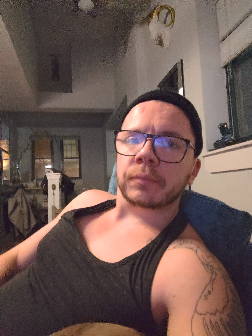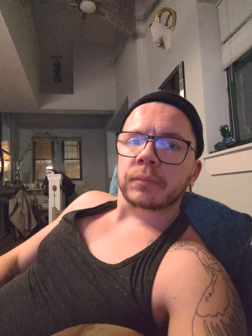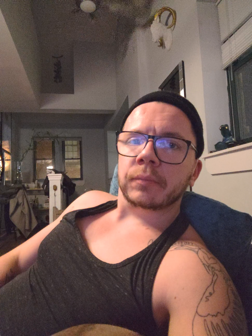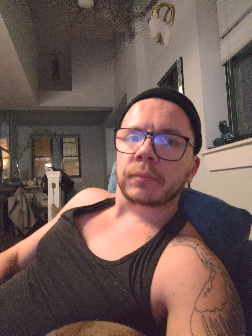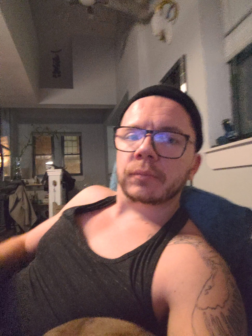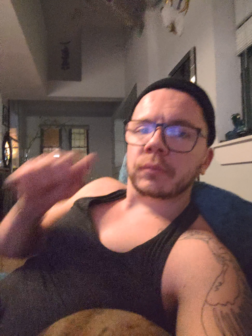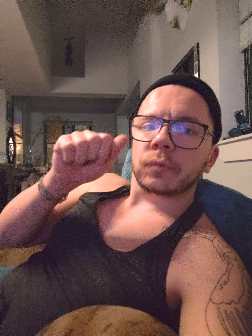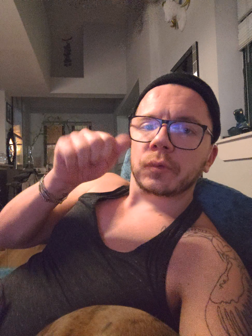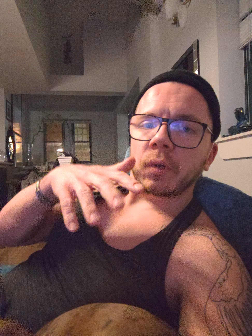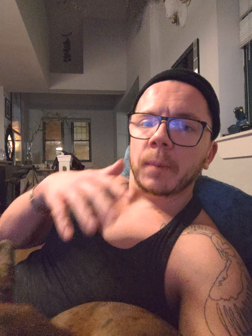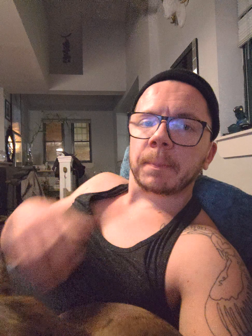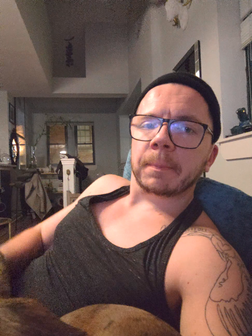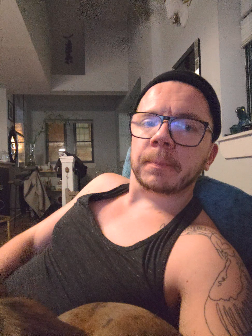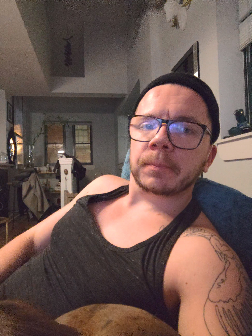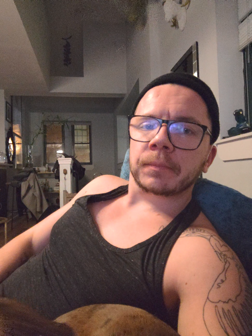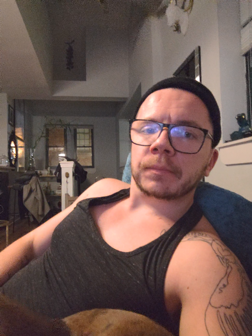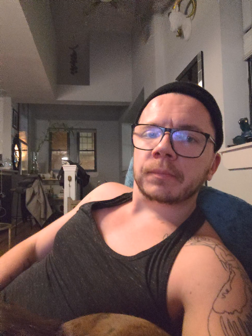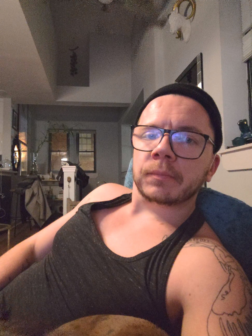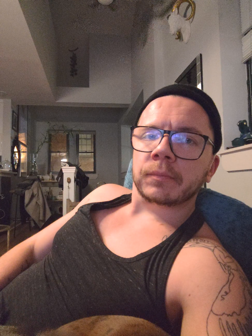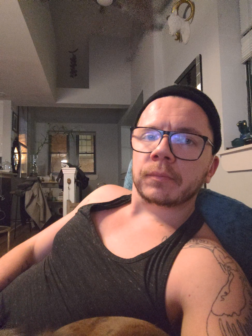drop